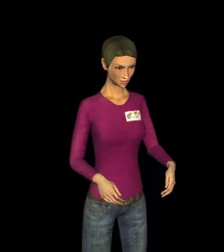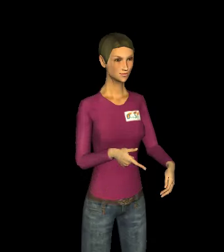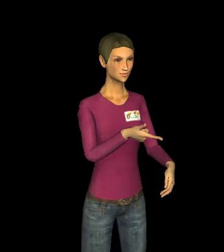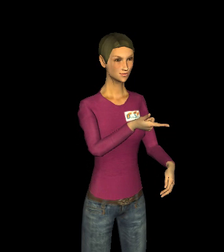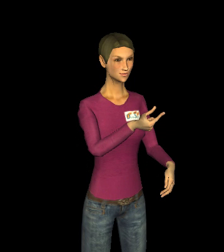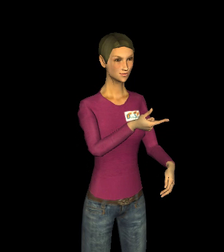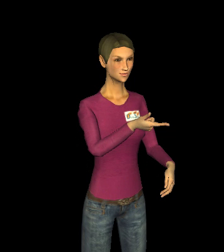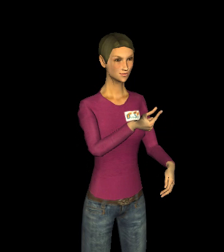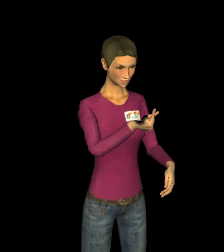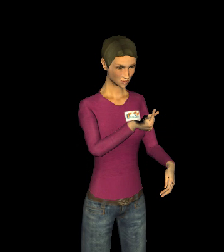مزدوج